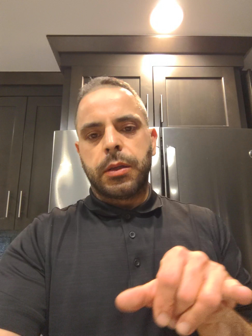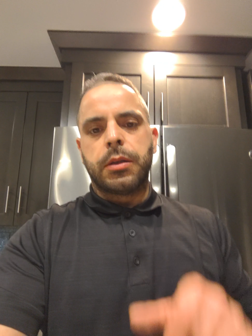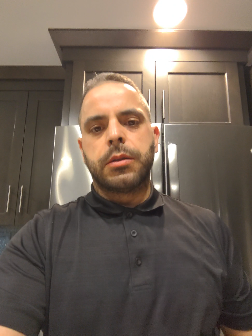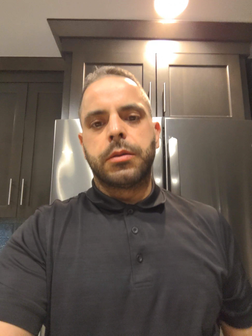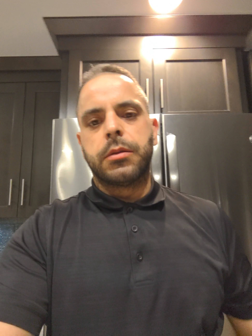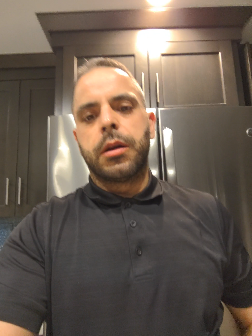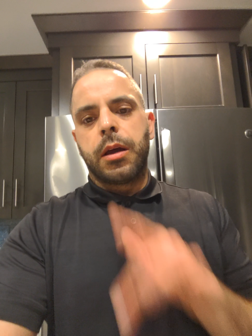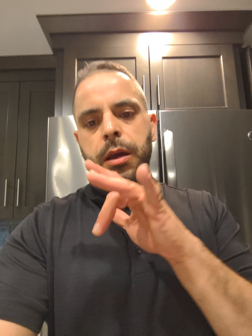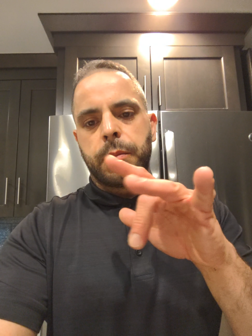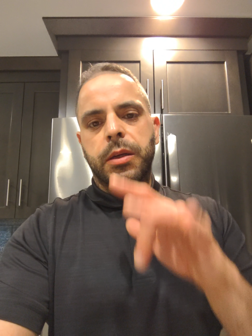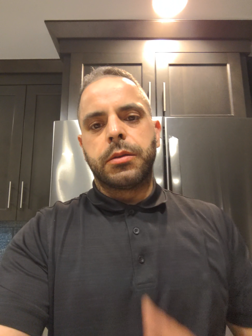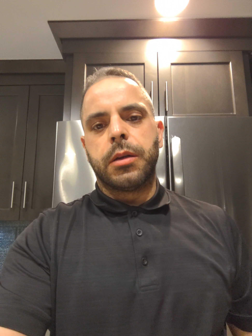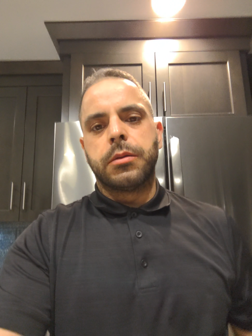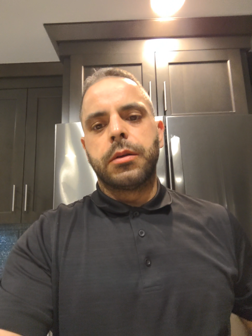empty